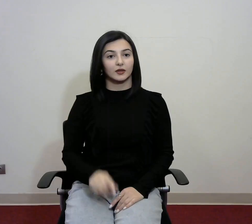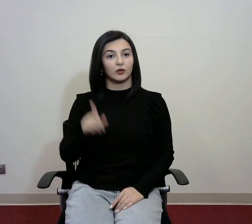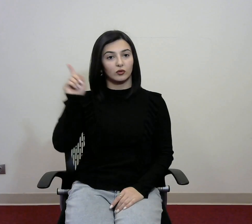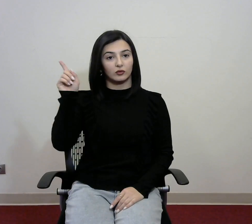O